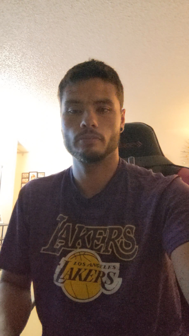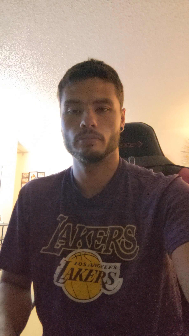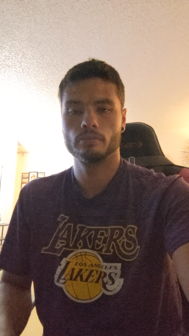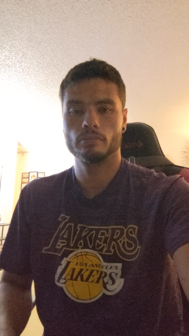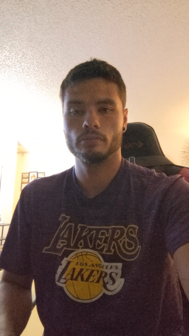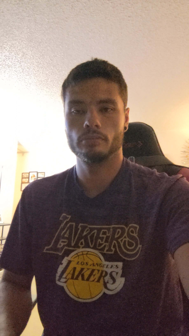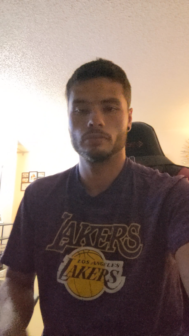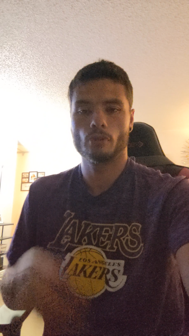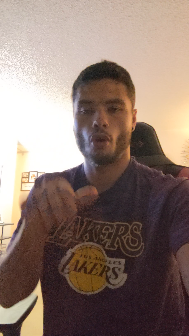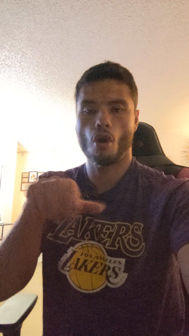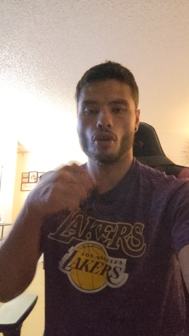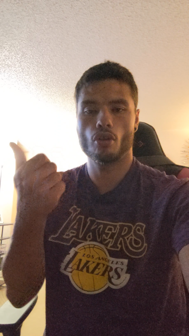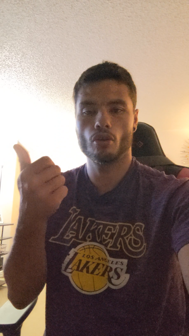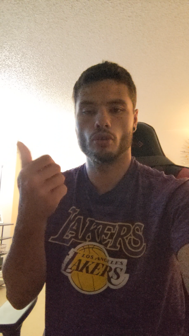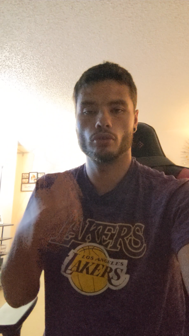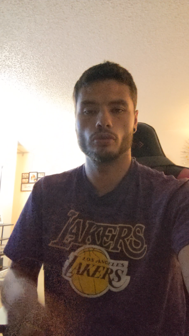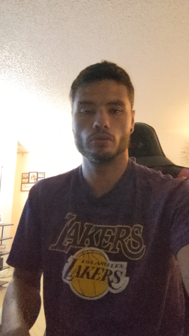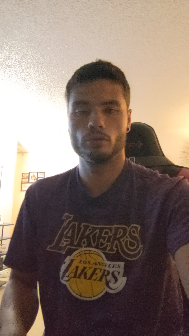other